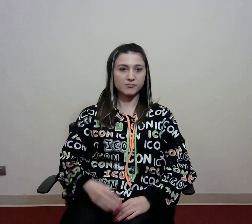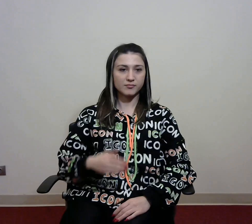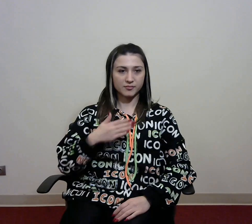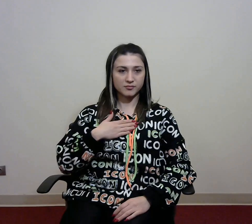mən